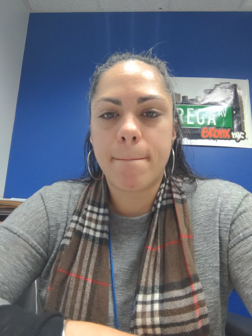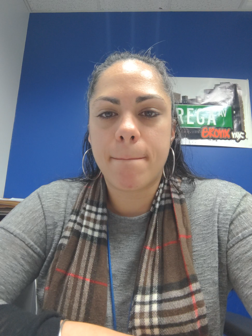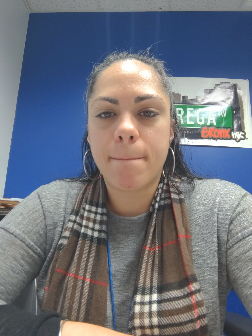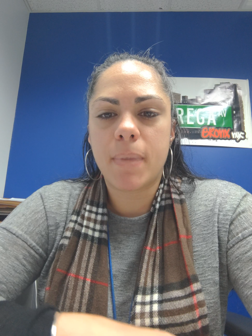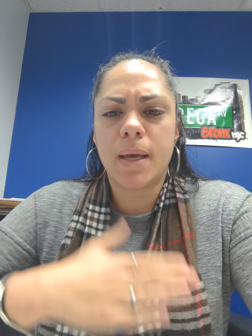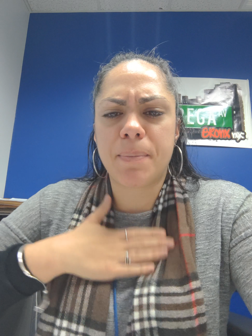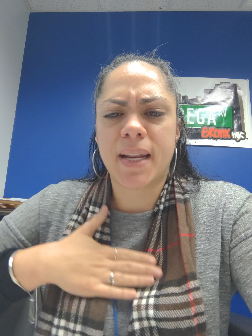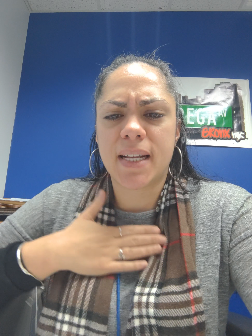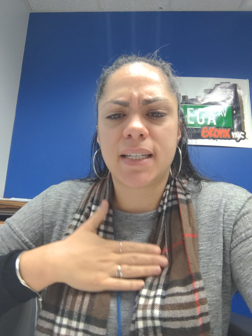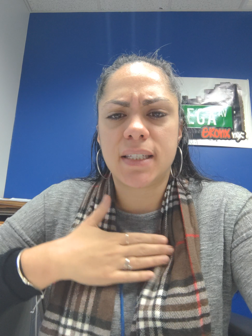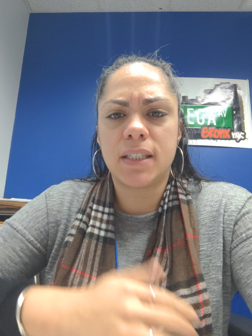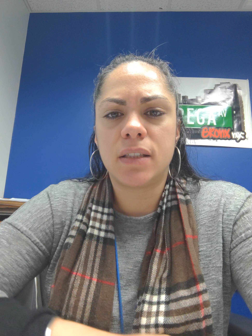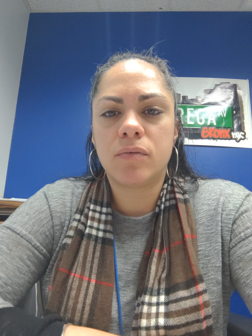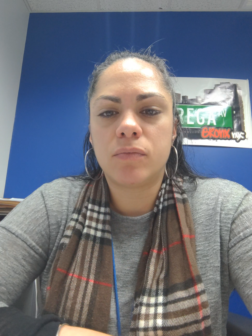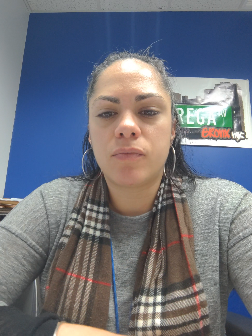please